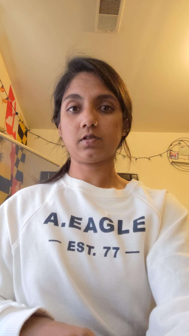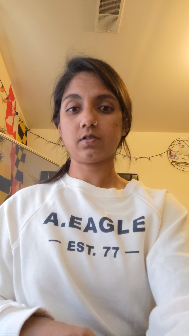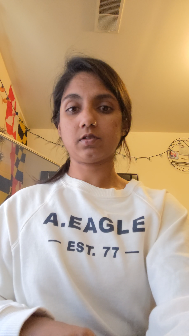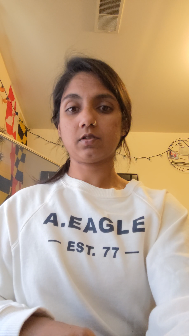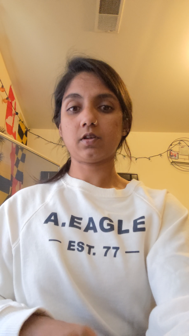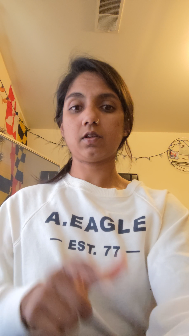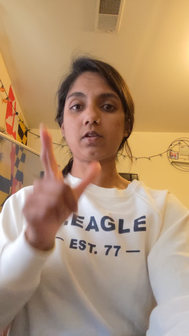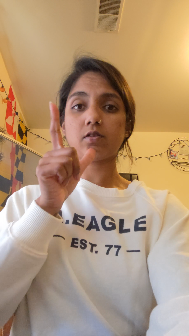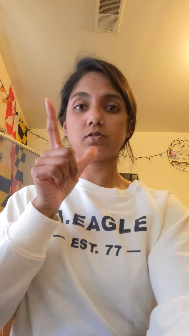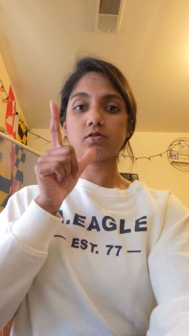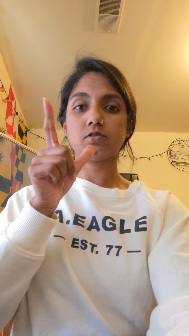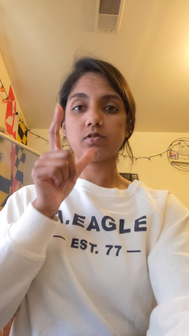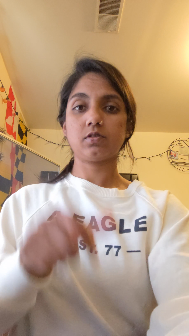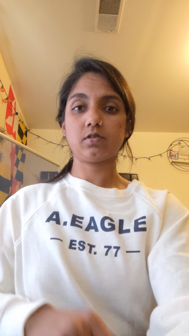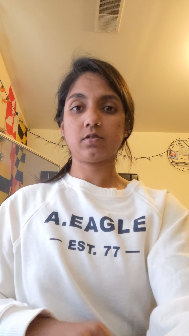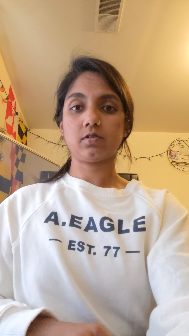lunch